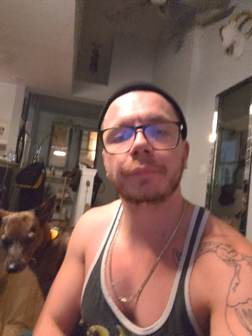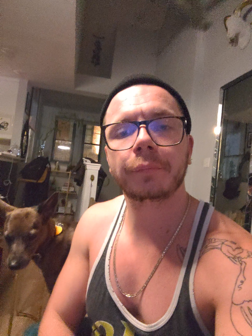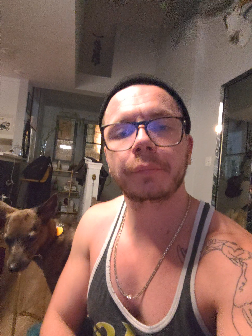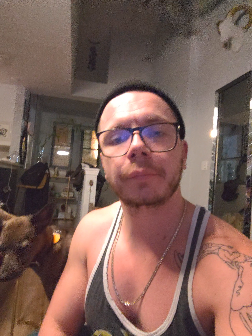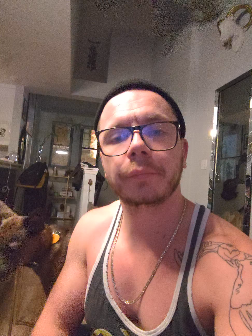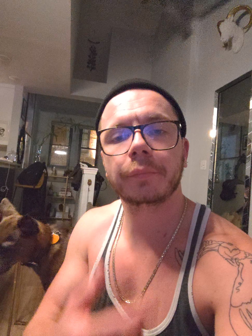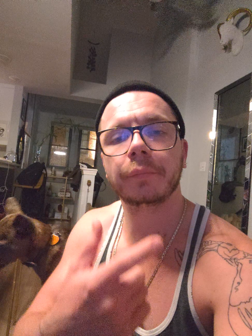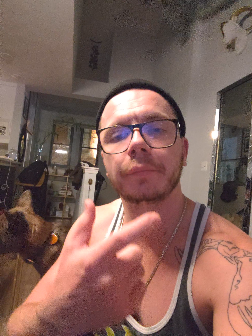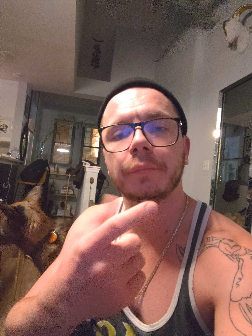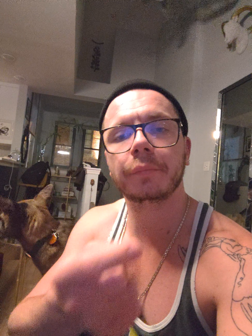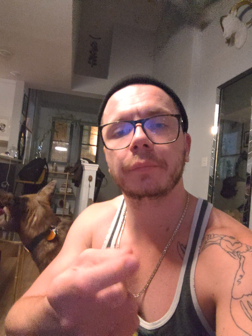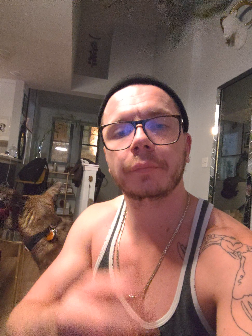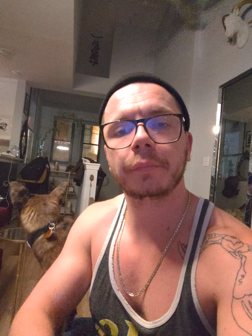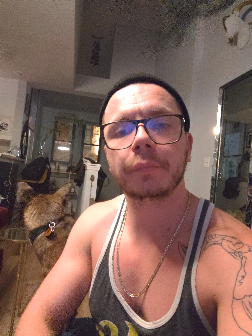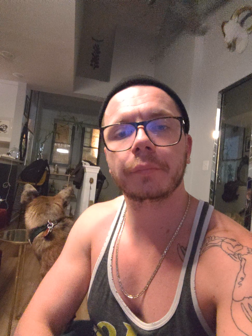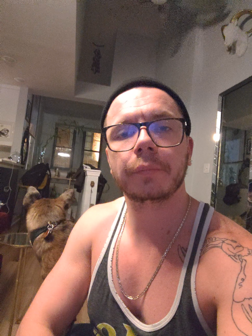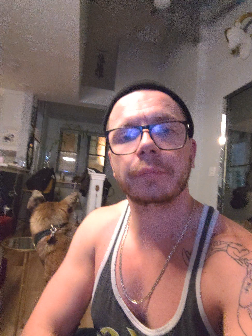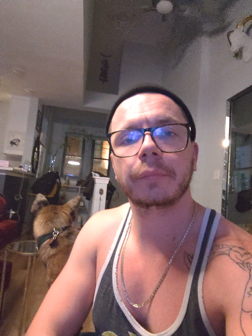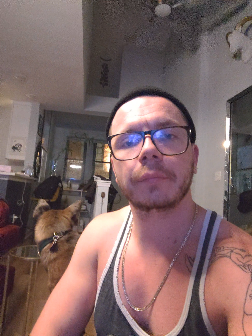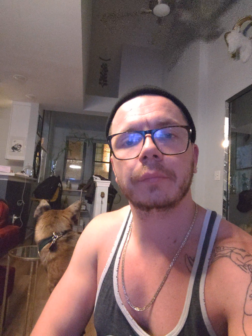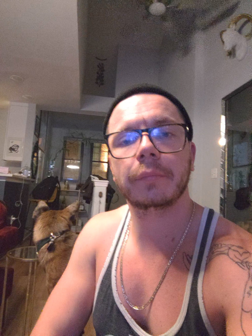go